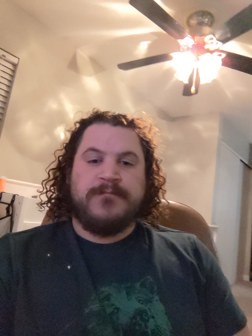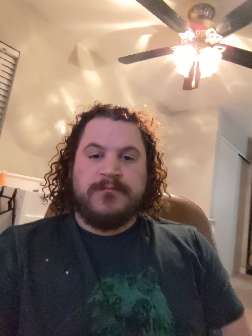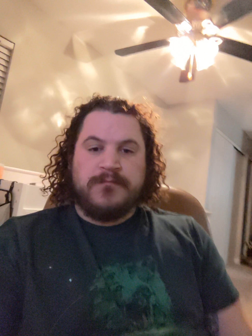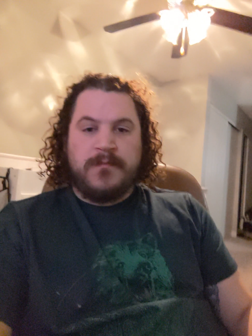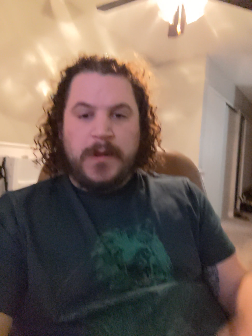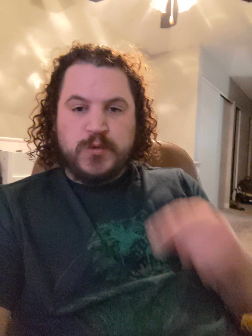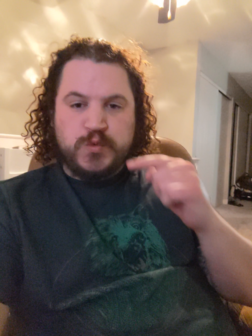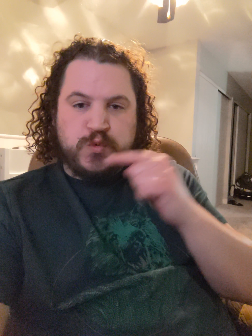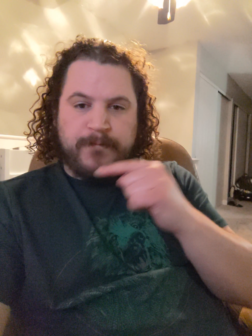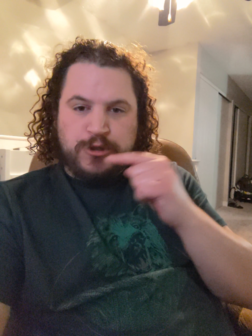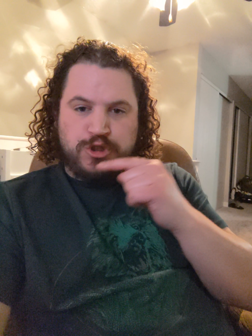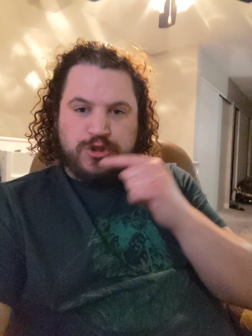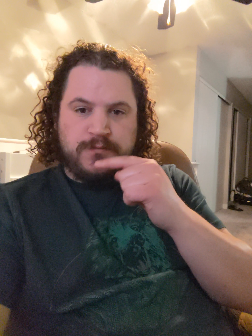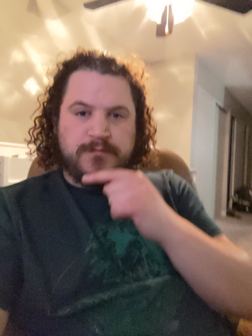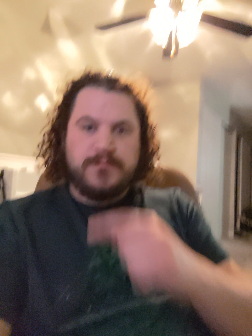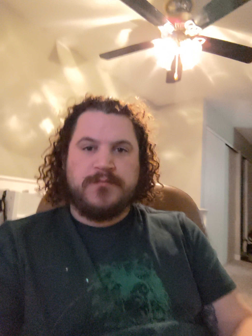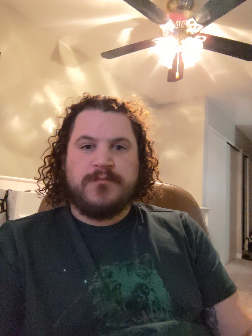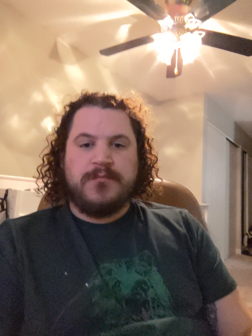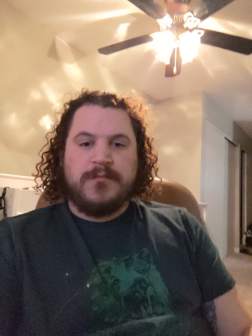toothbrush